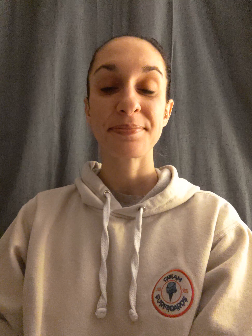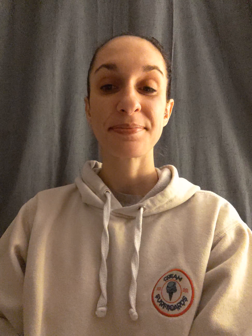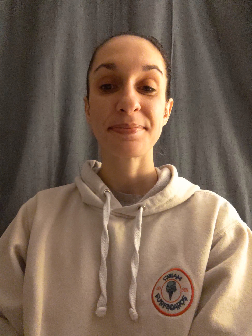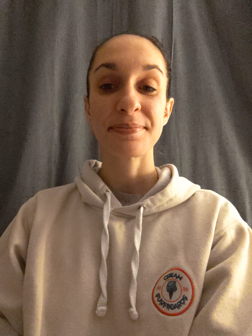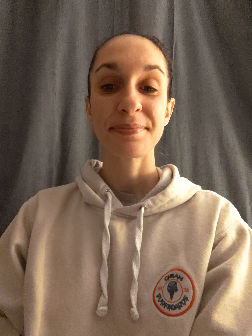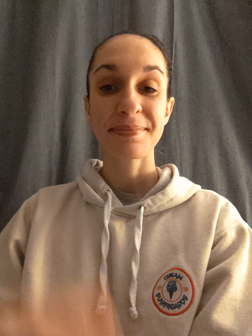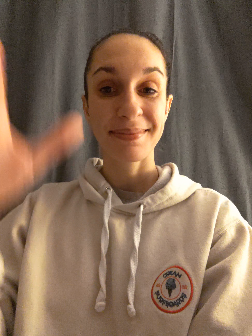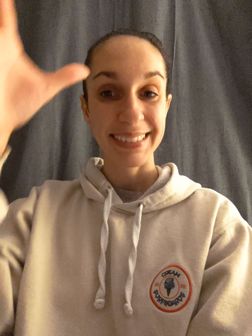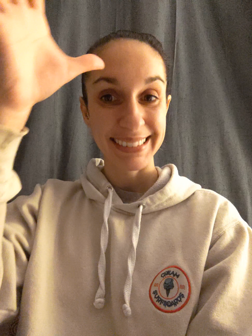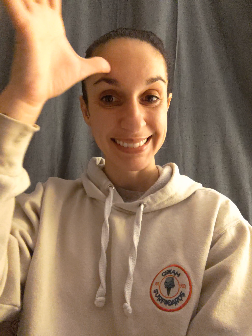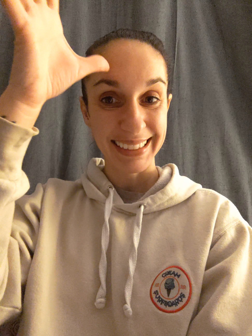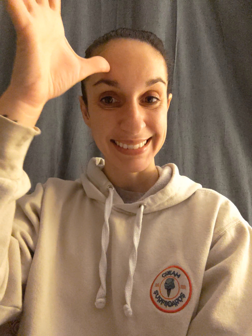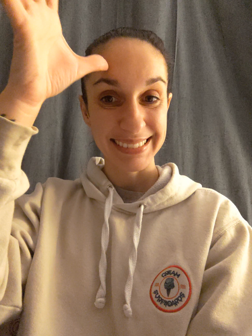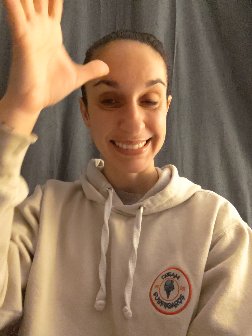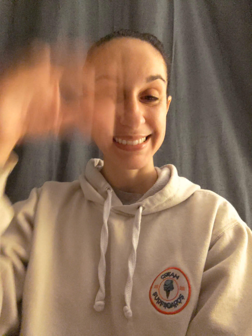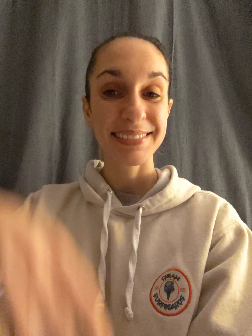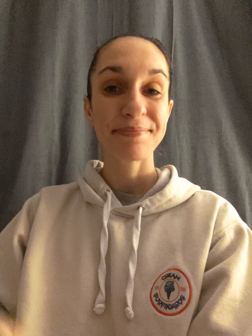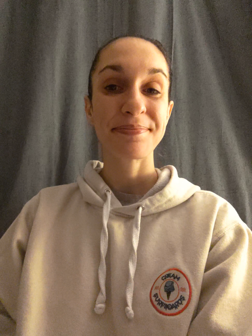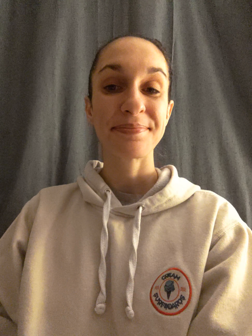dad